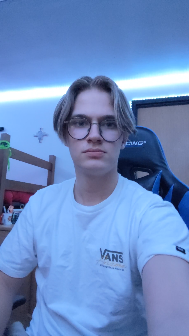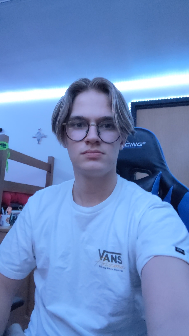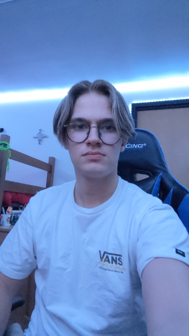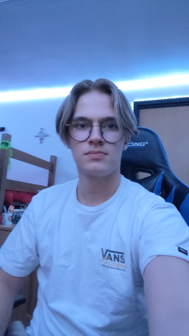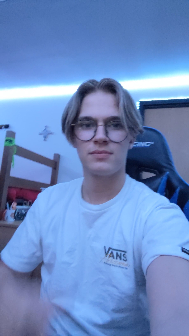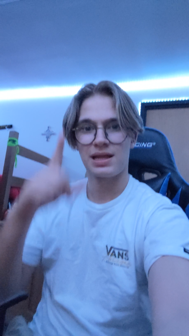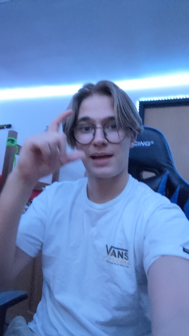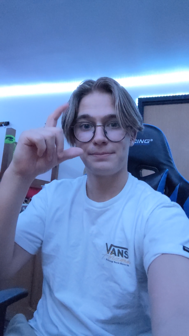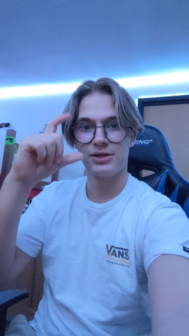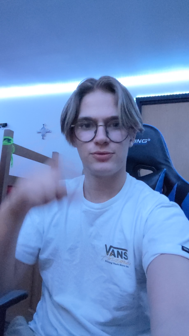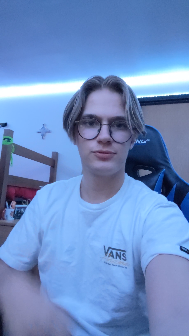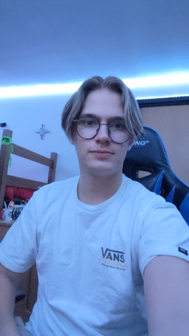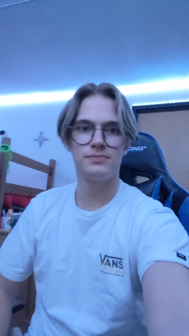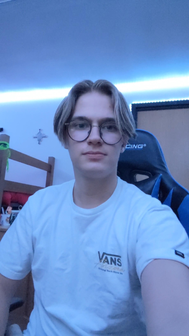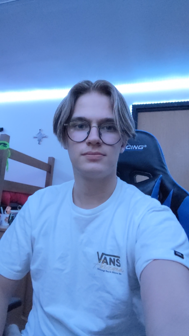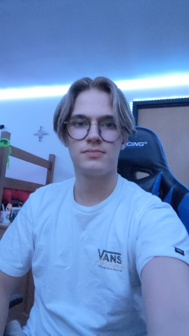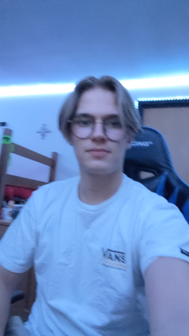camera